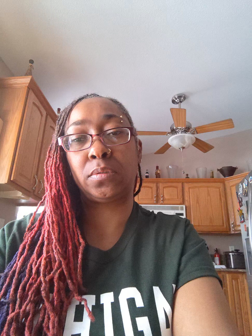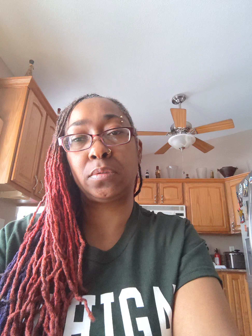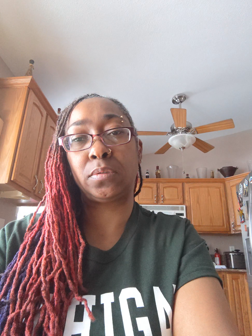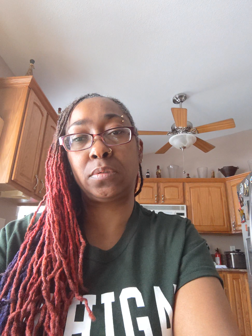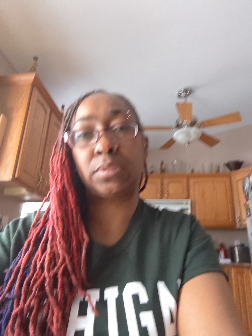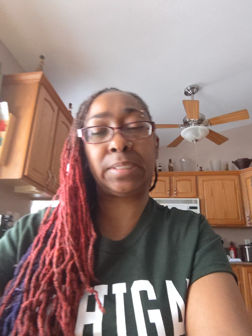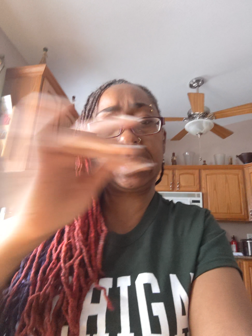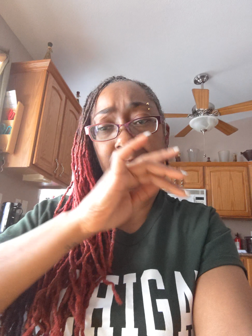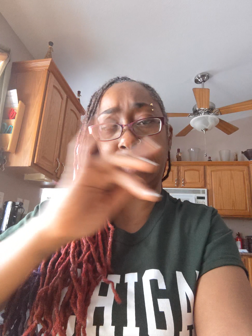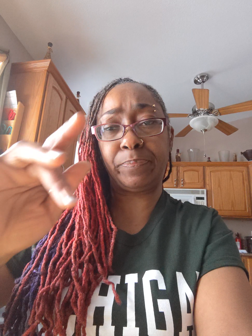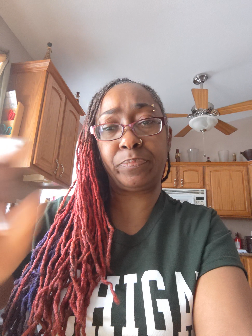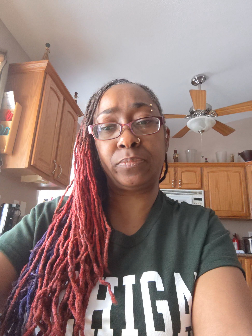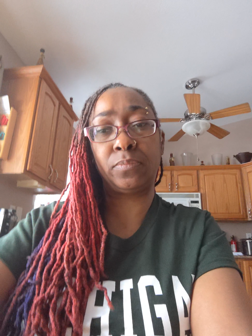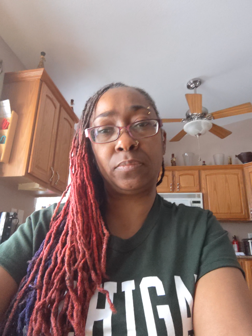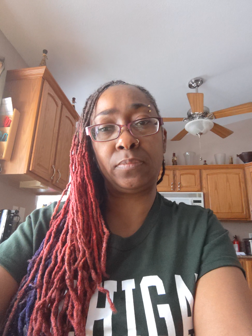empty